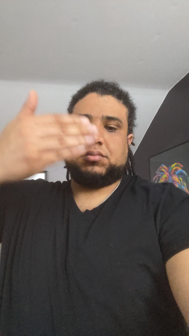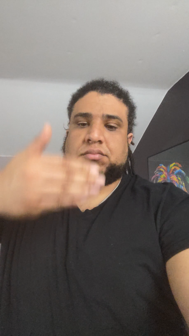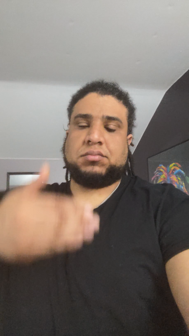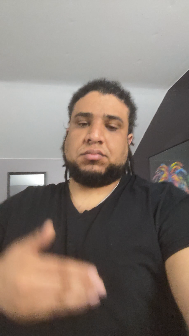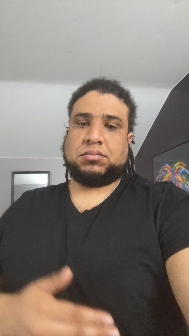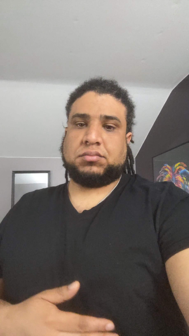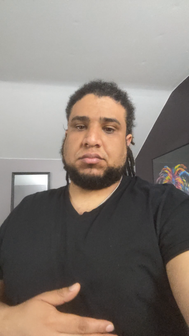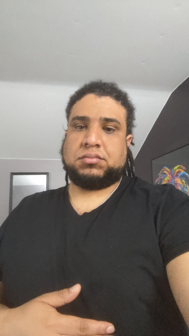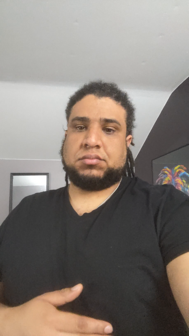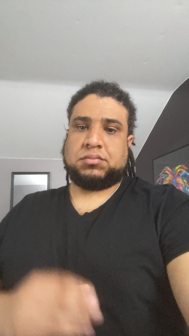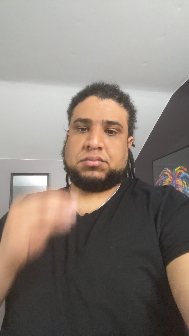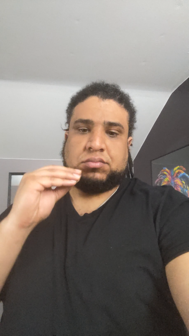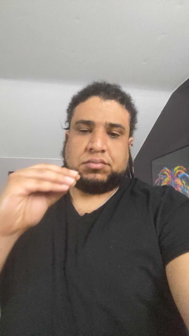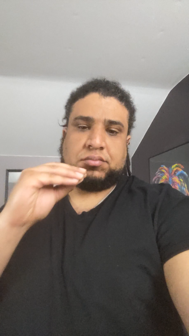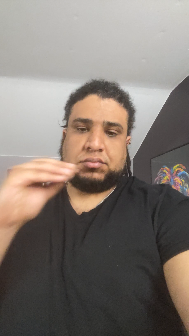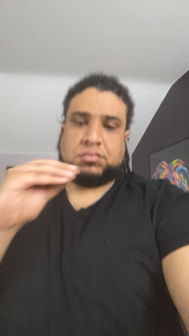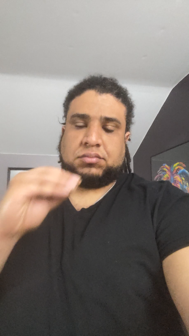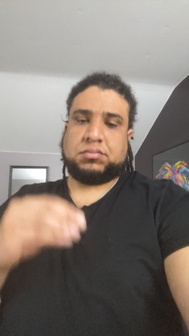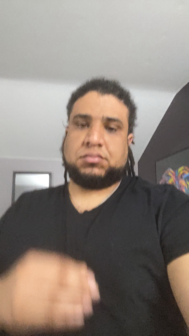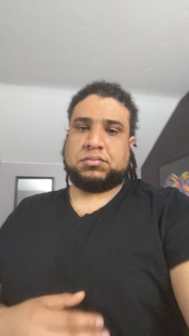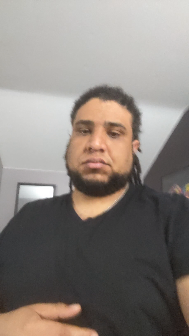fix